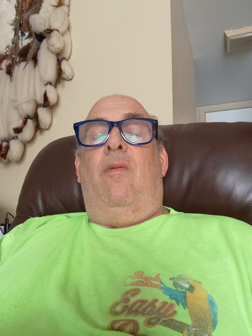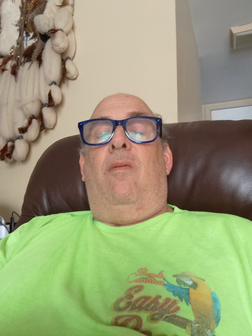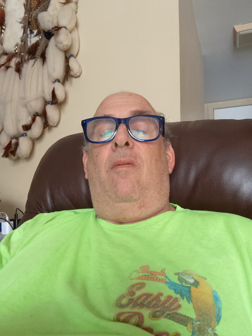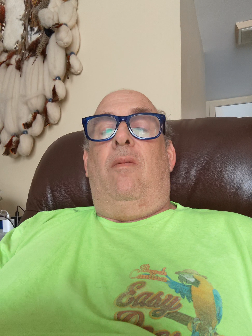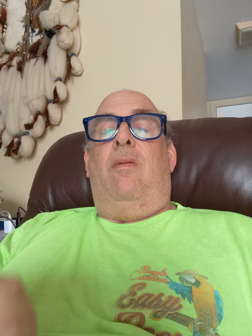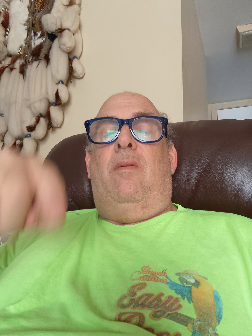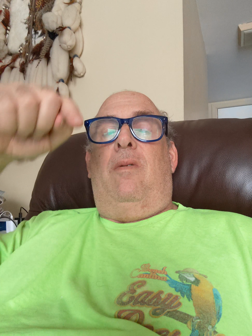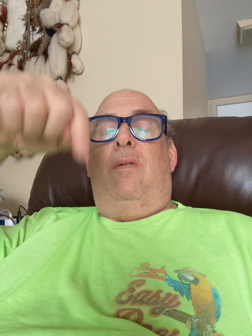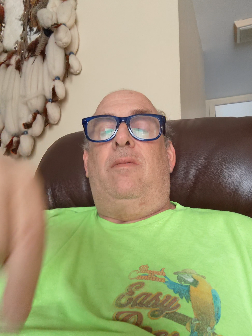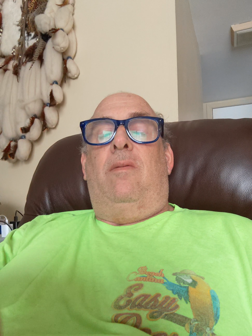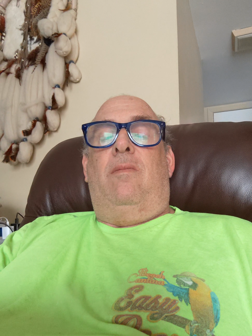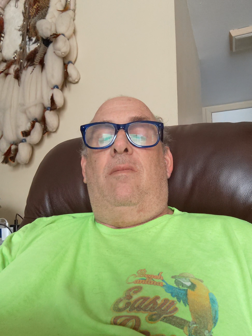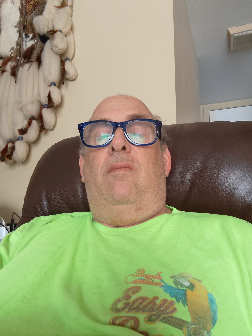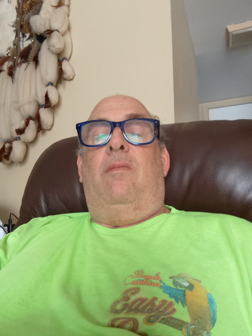down